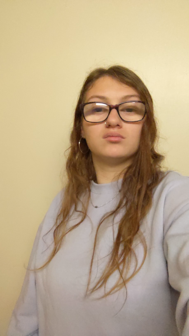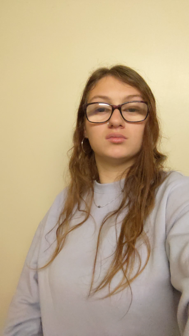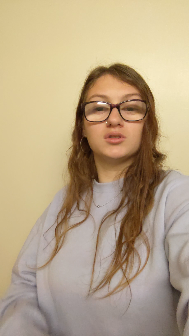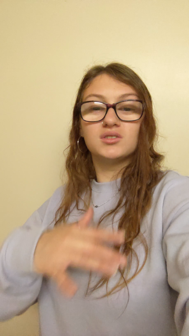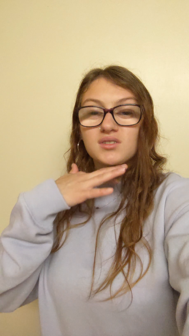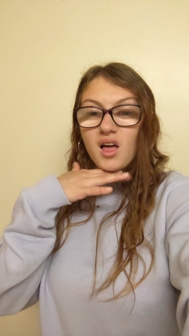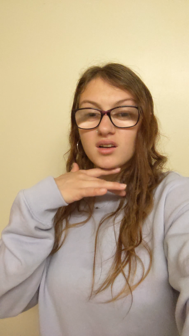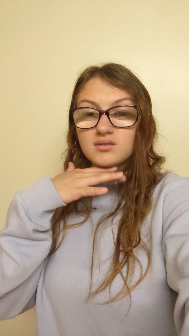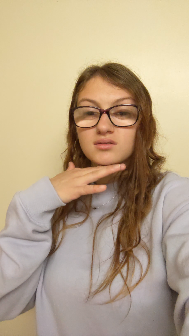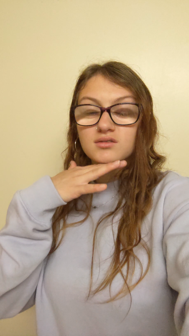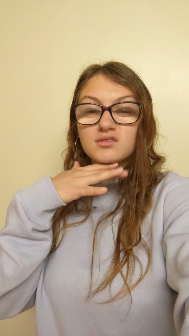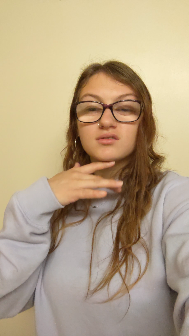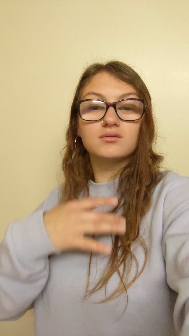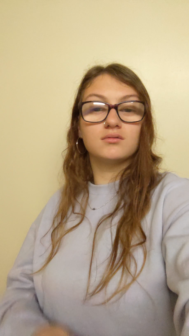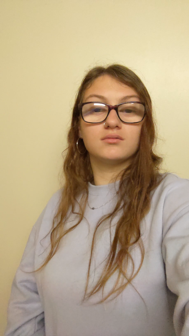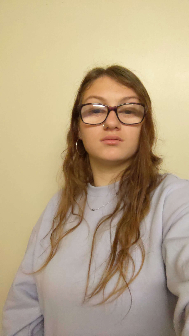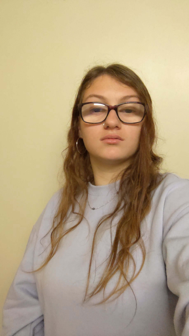naughty